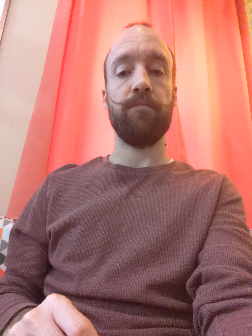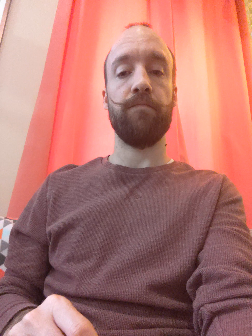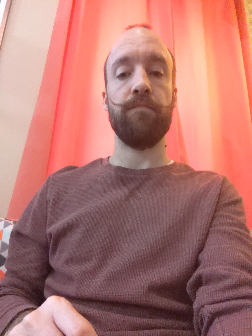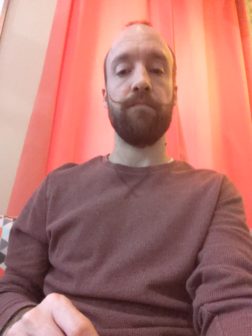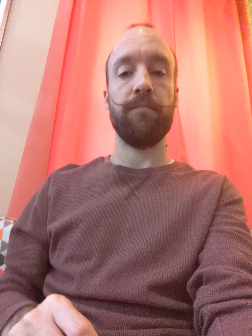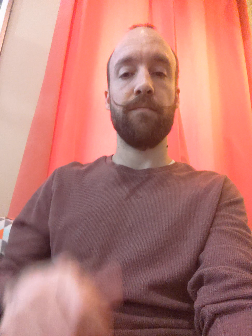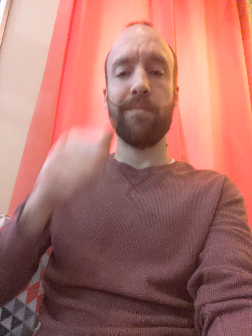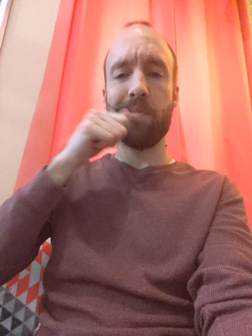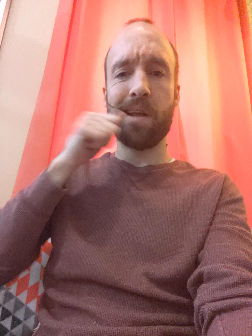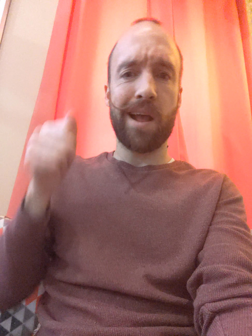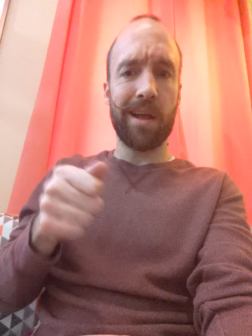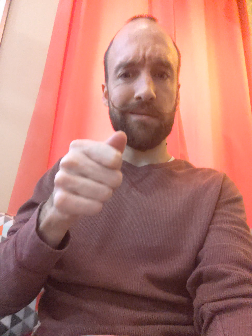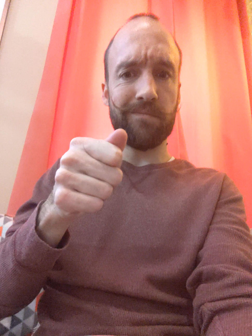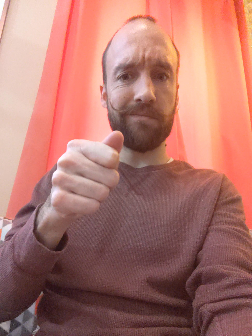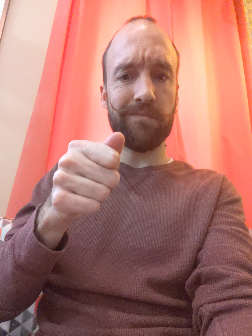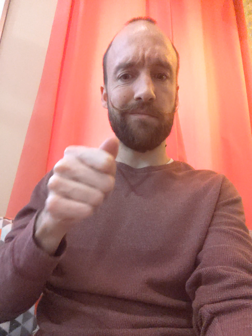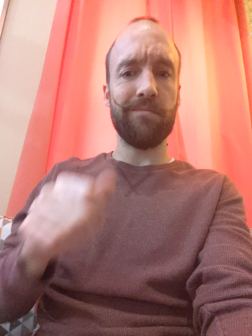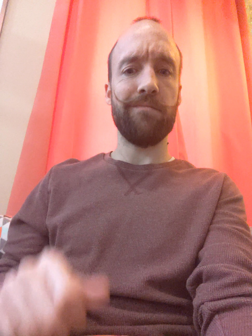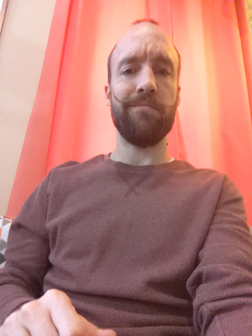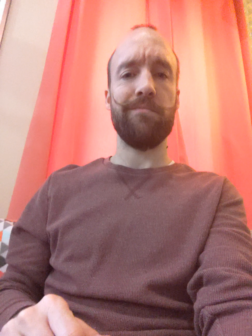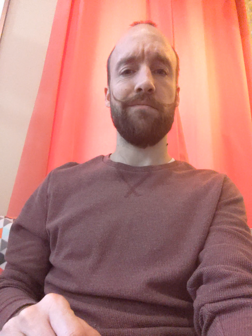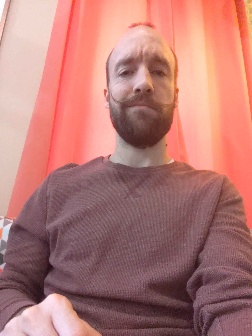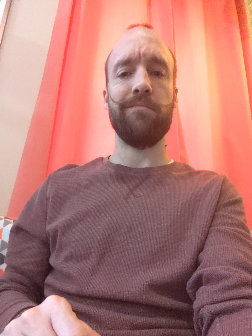hide